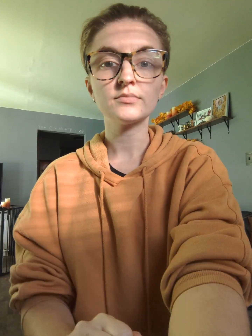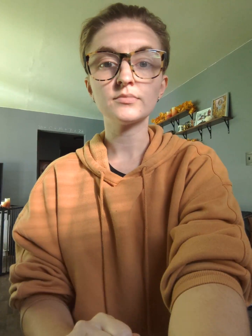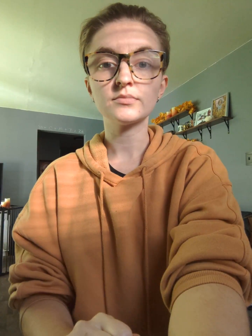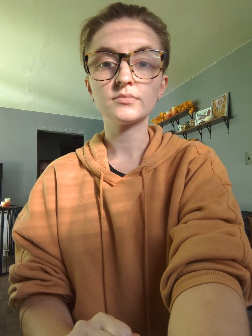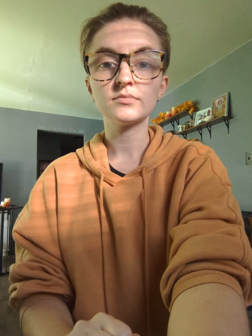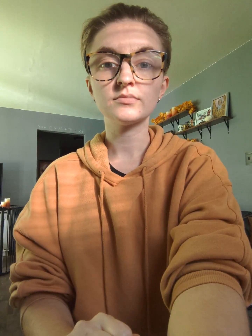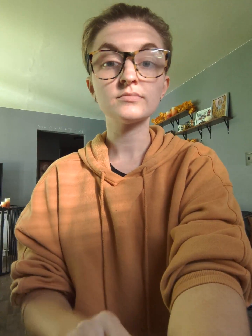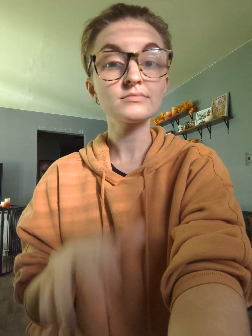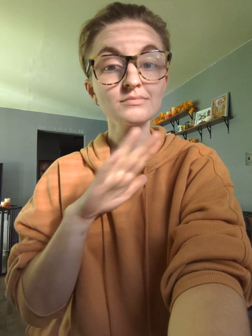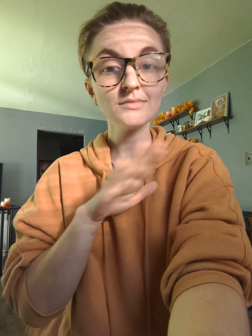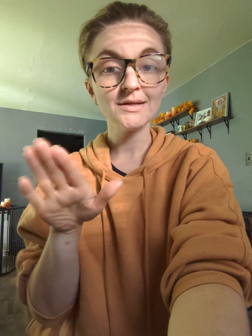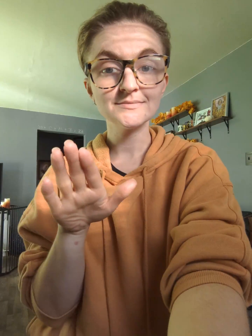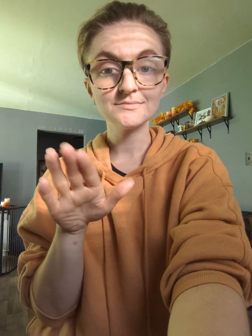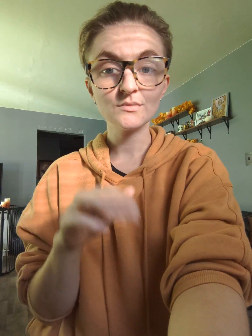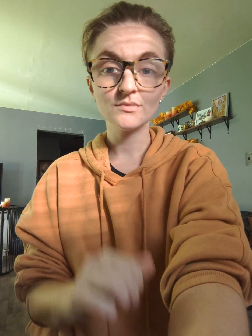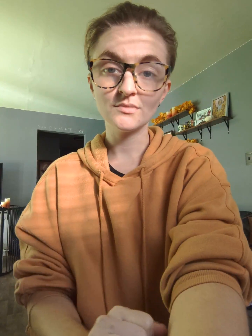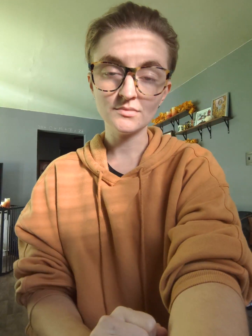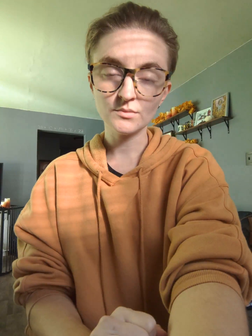nice